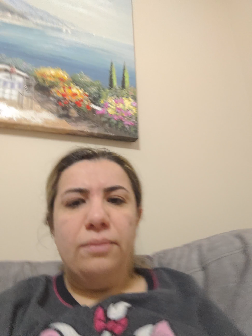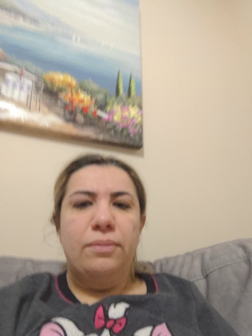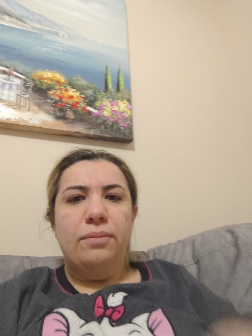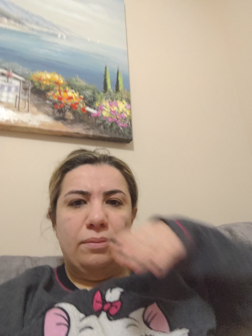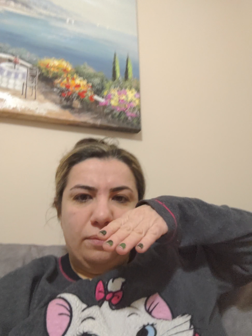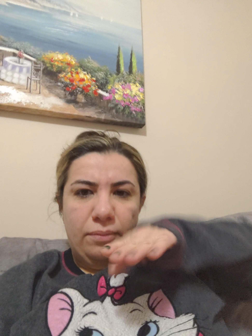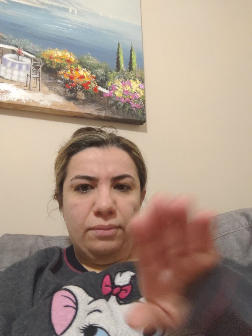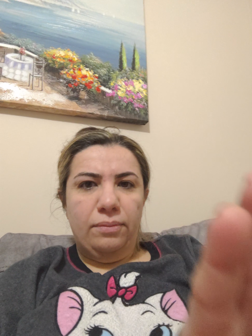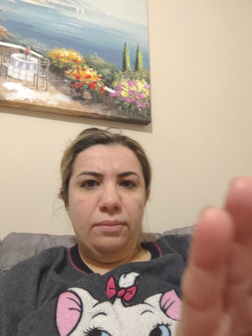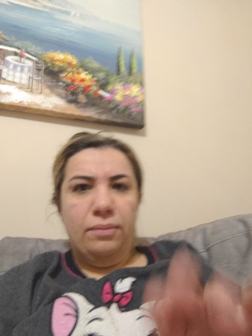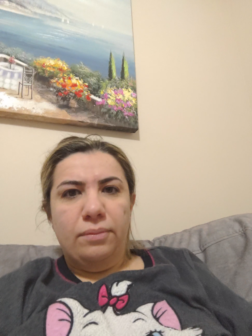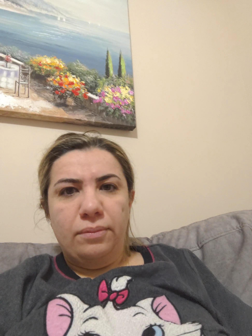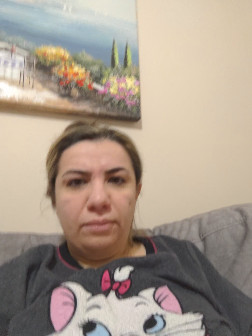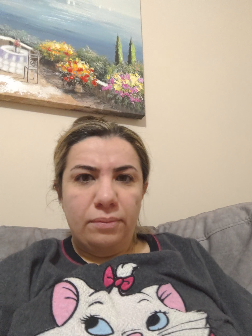into